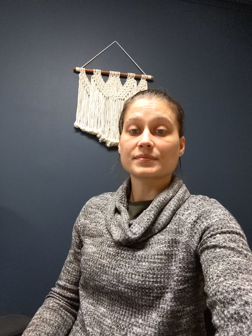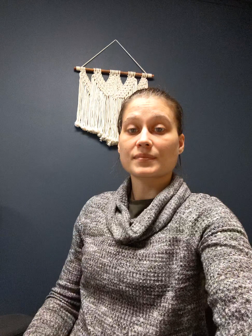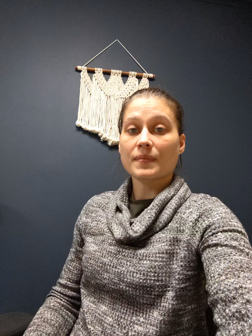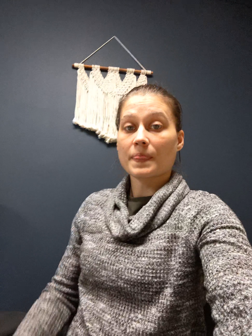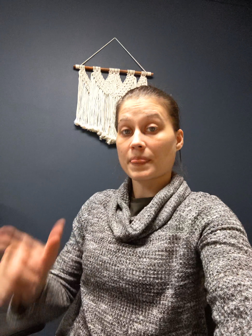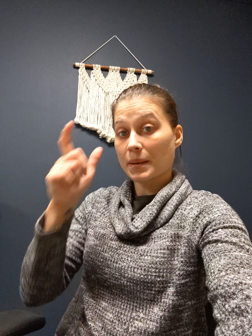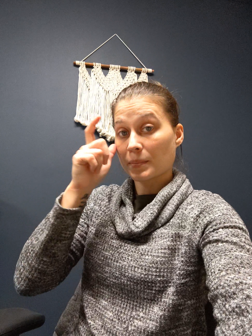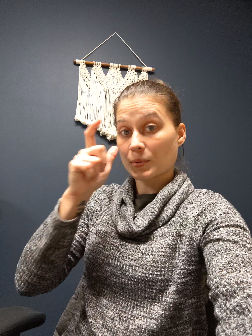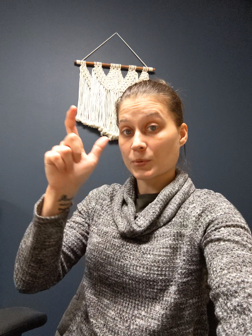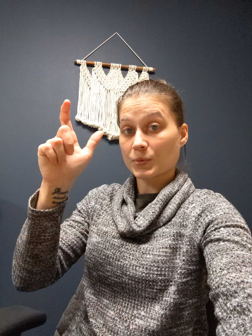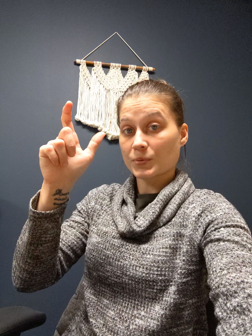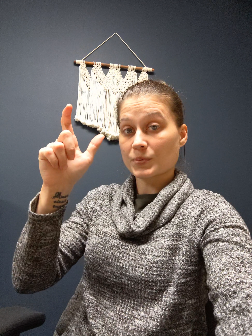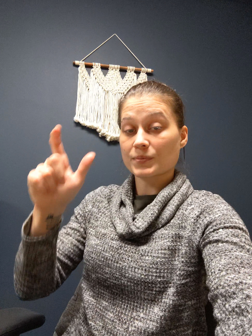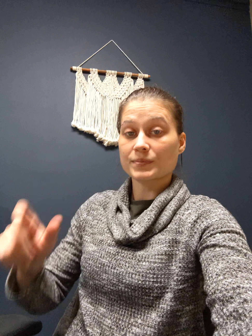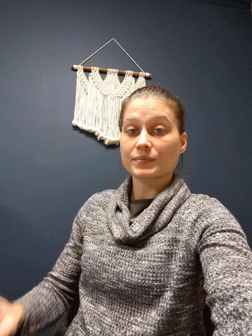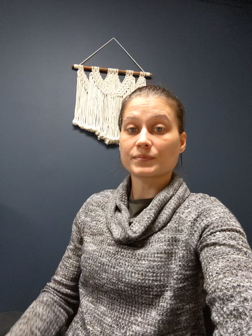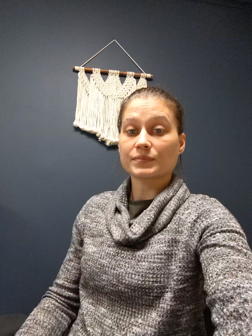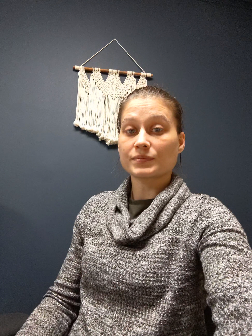moon